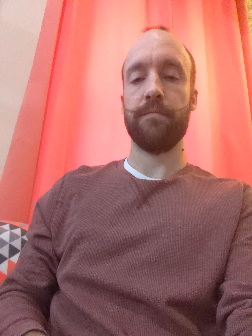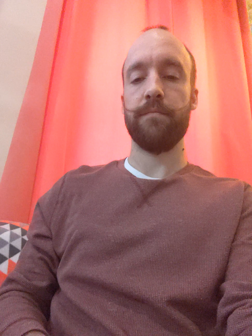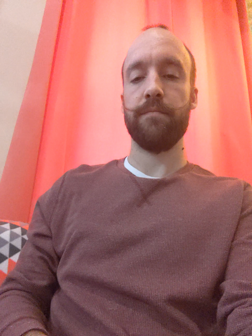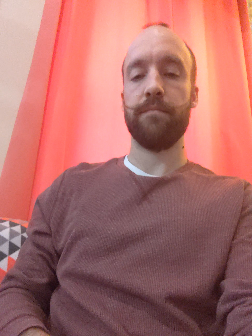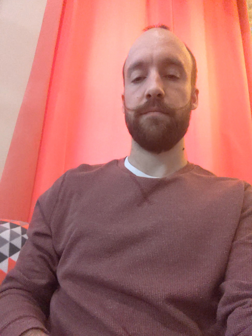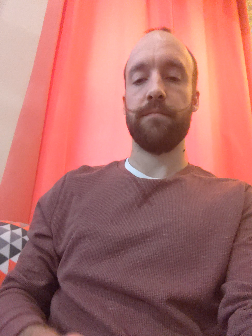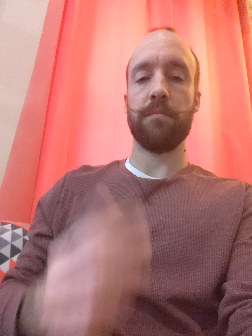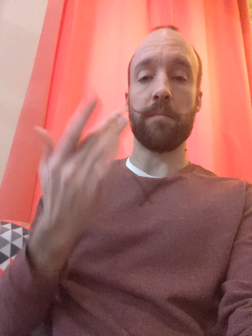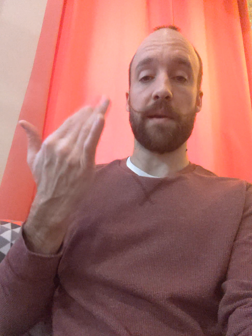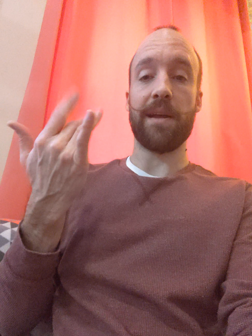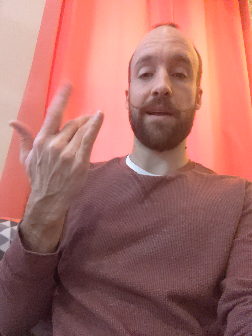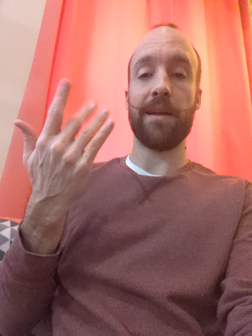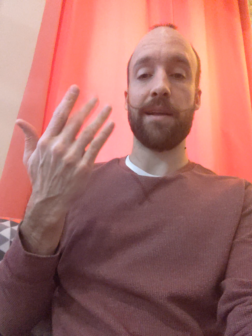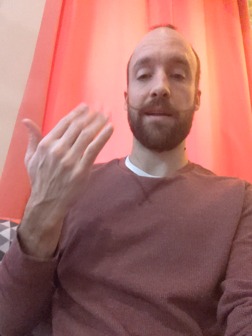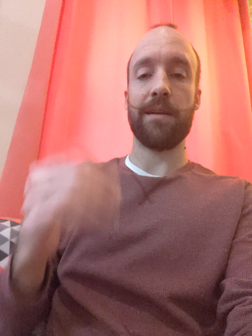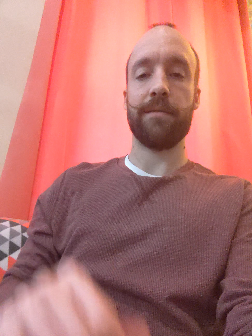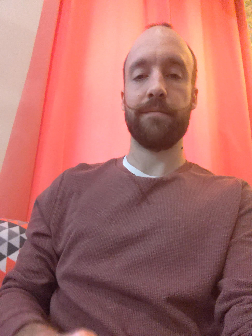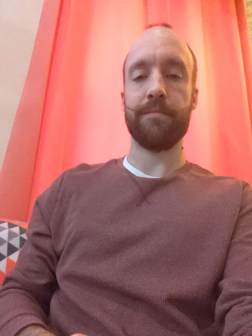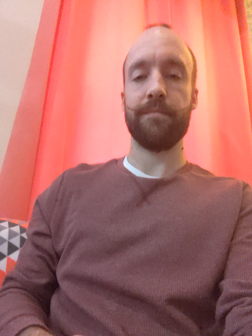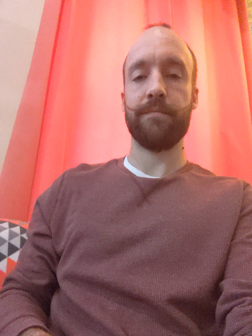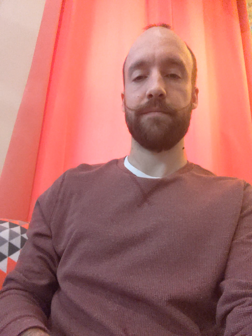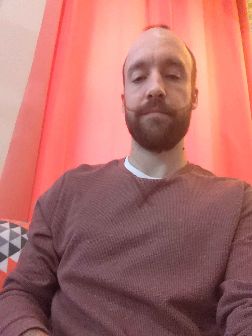wait